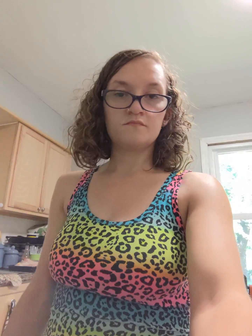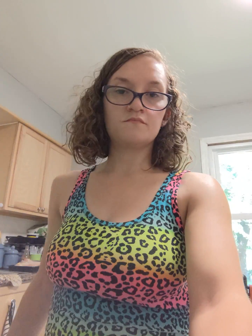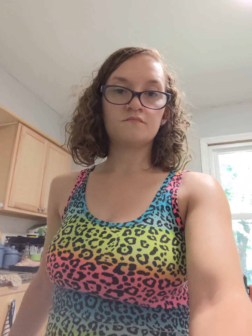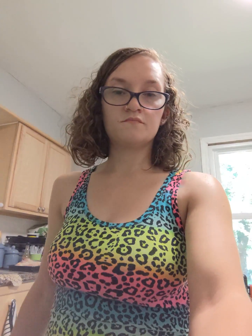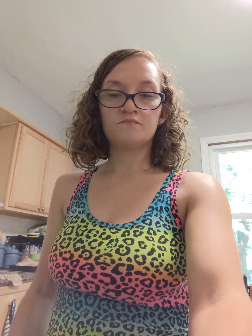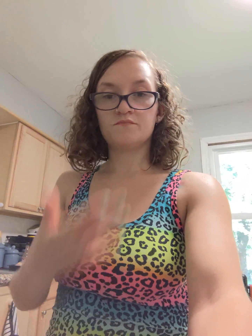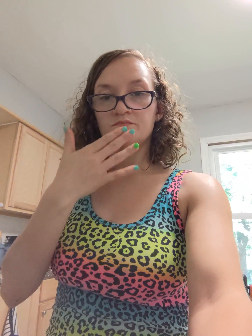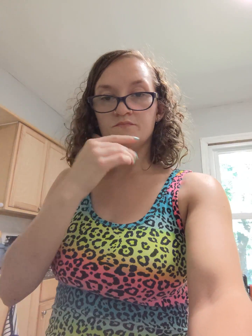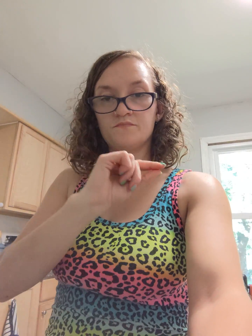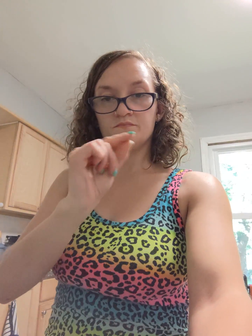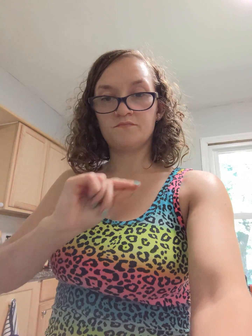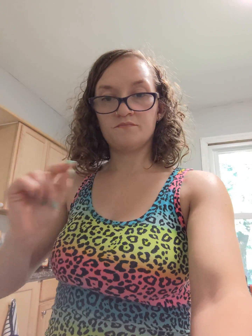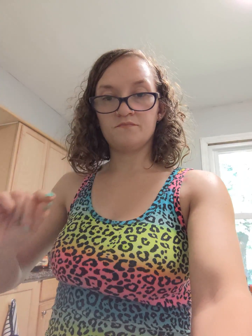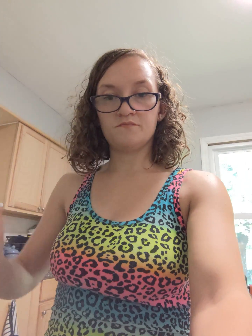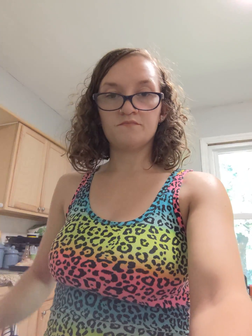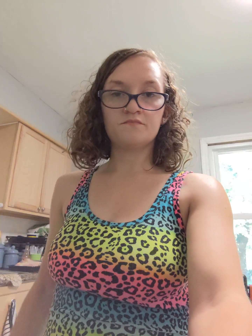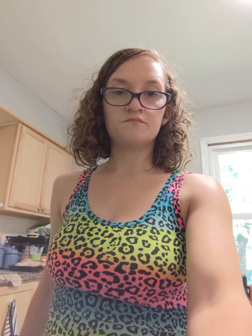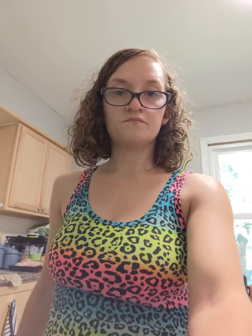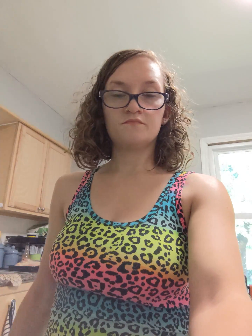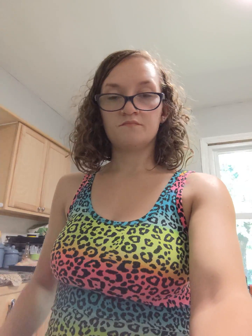crayon